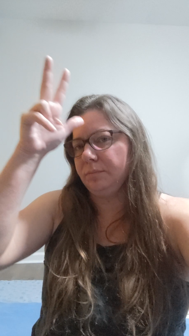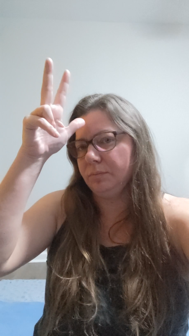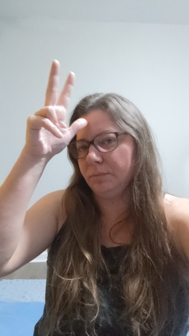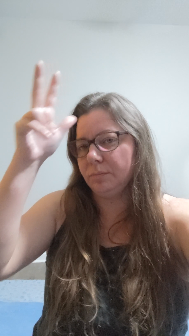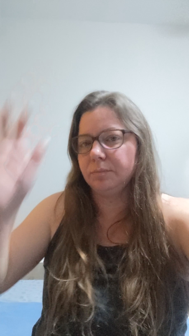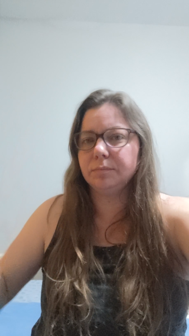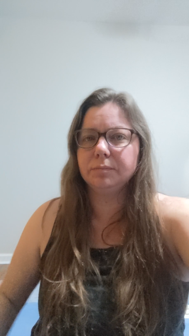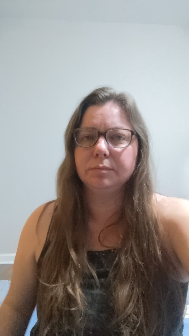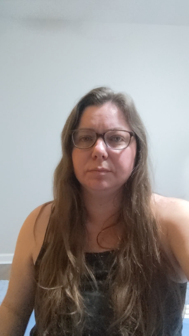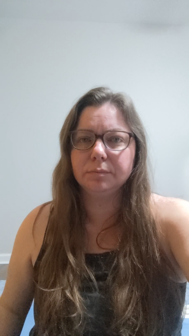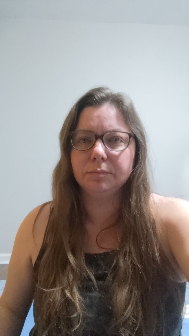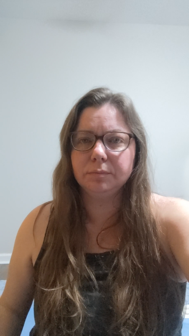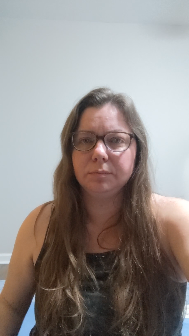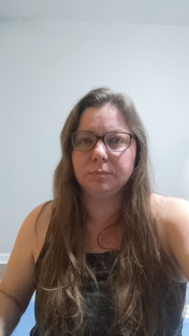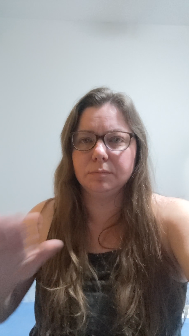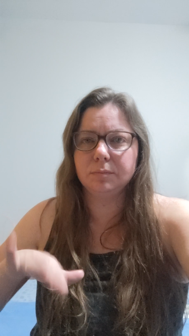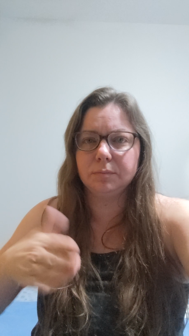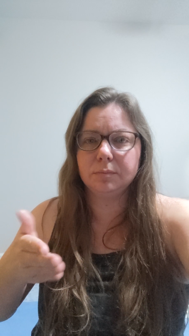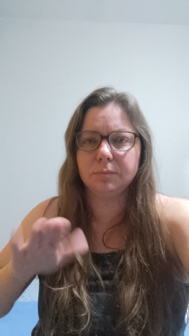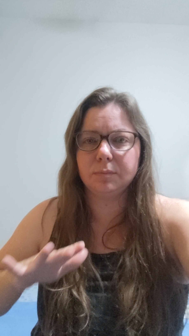kitchen